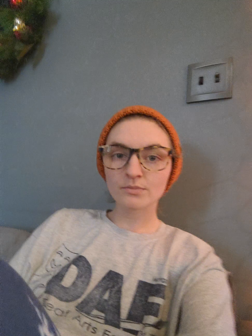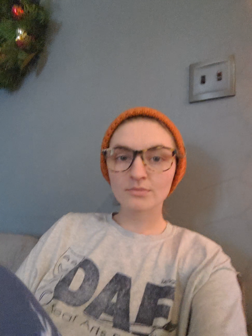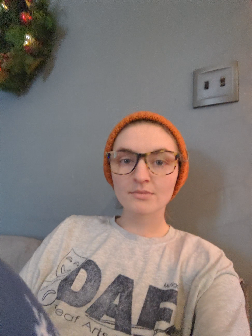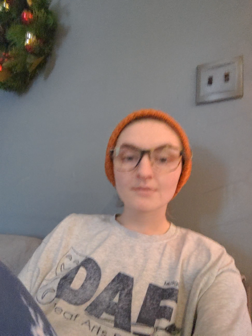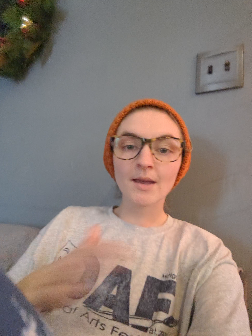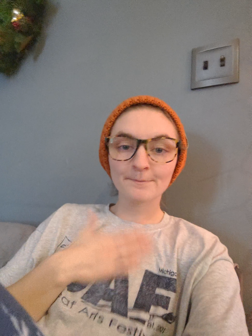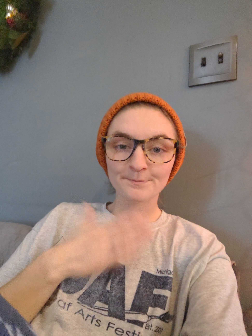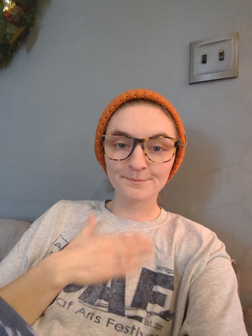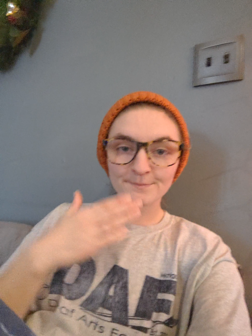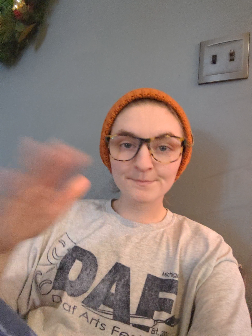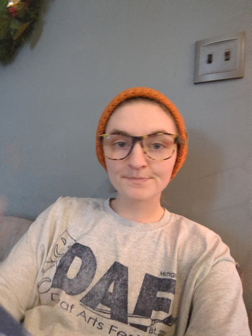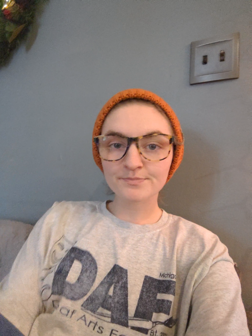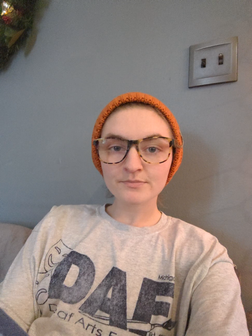happy